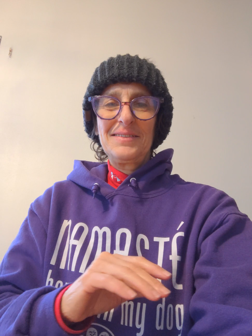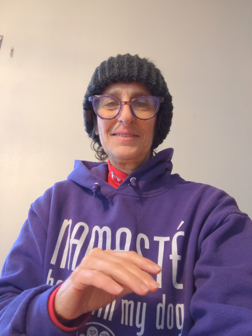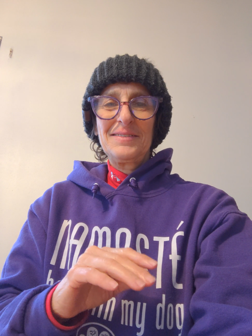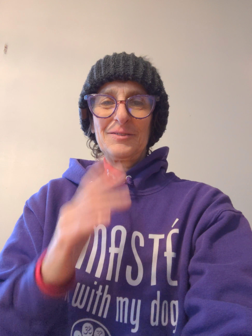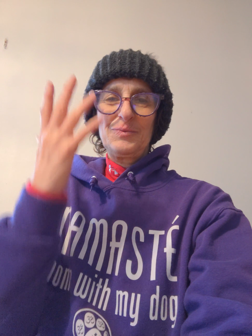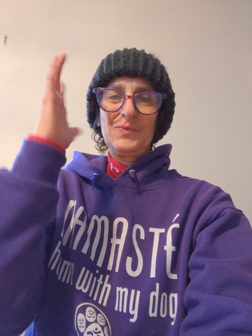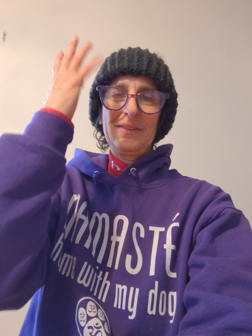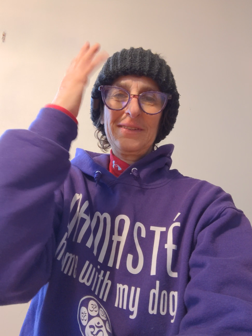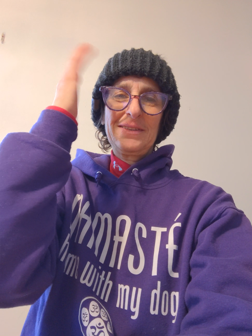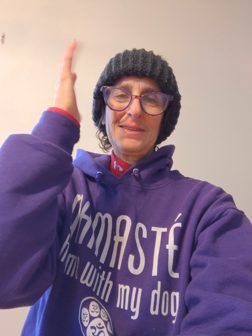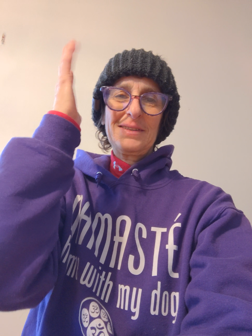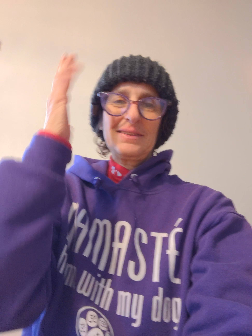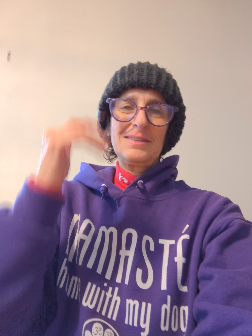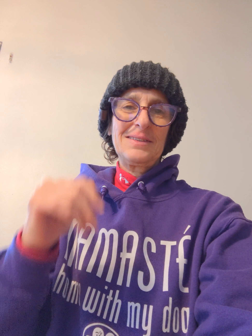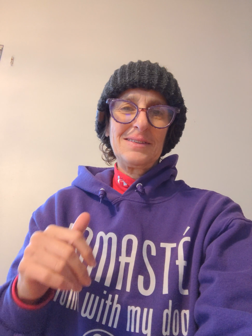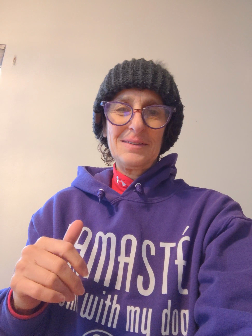tree